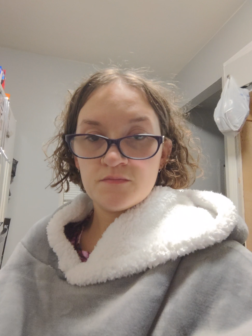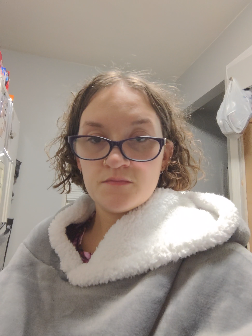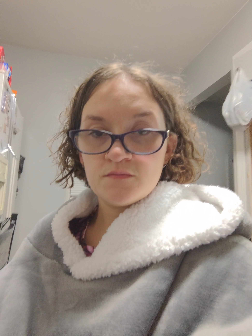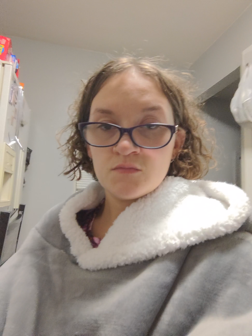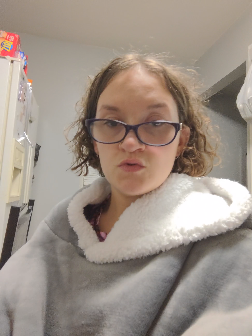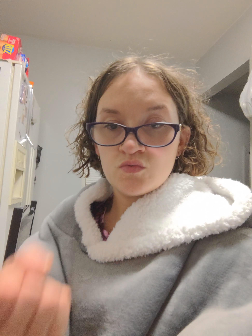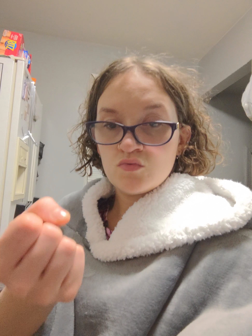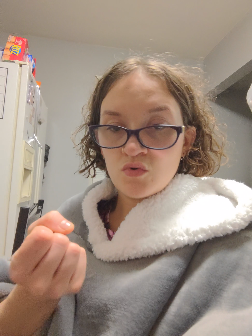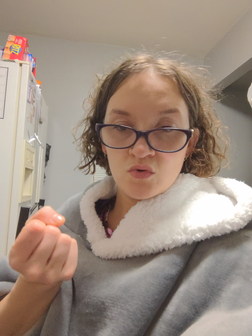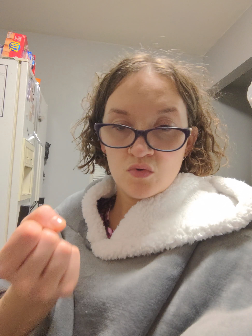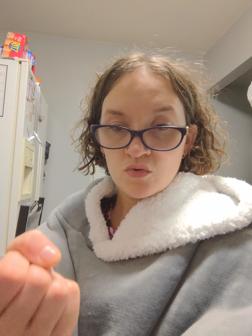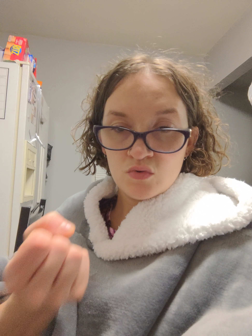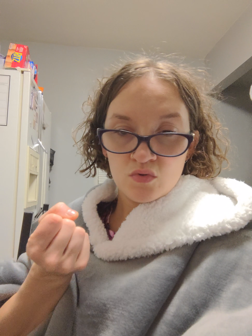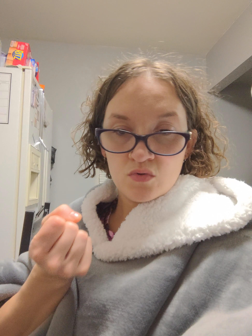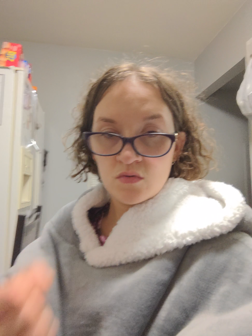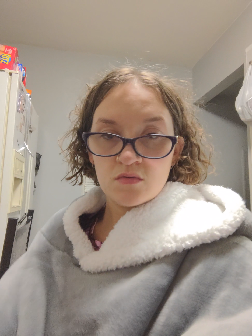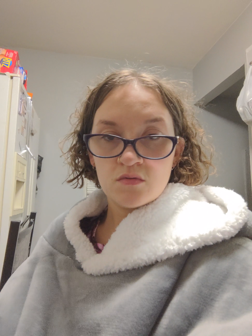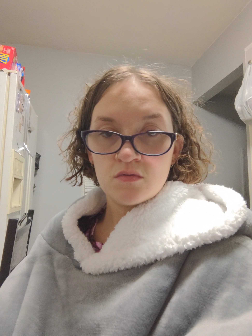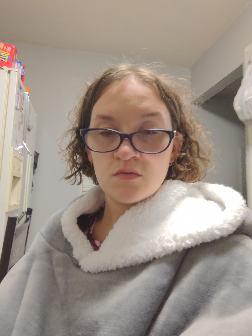drawer